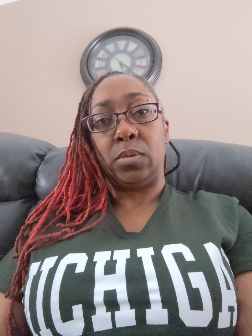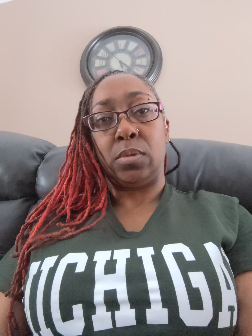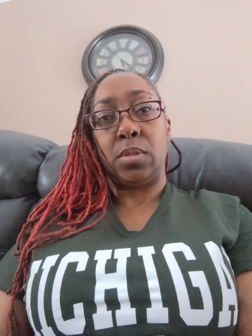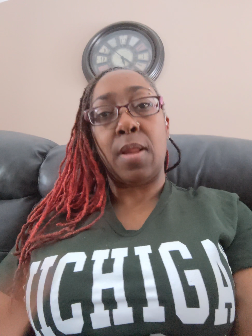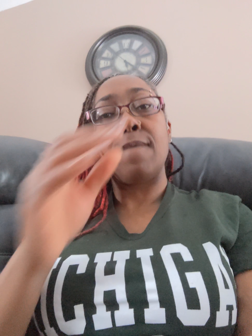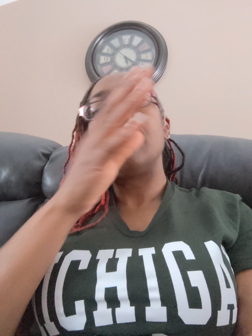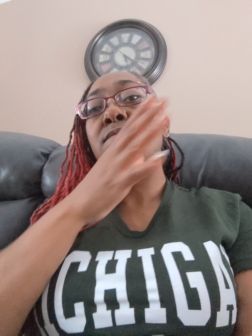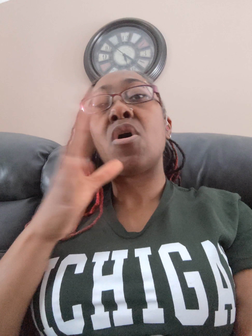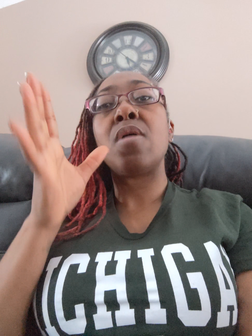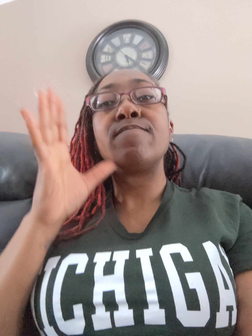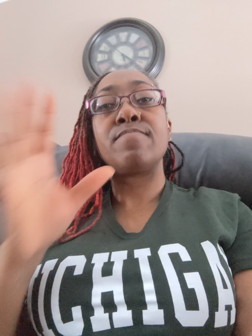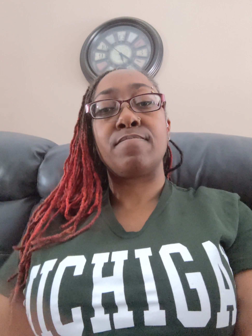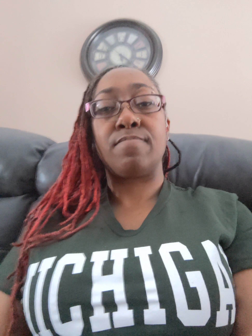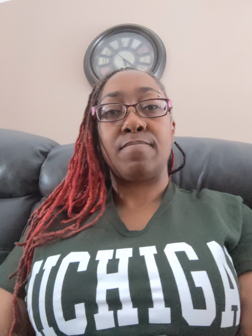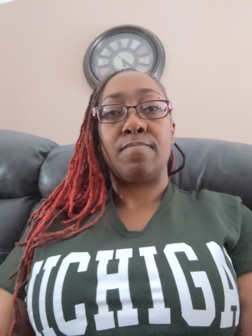farm